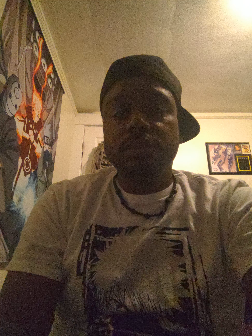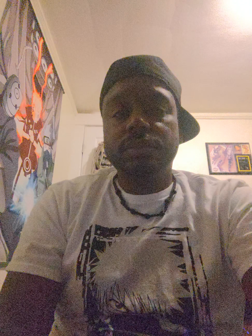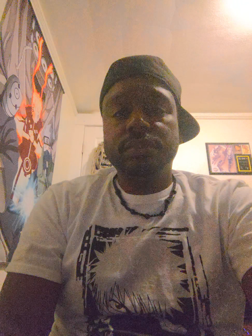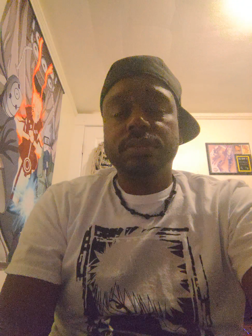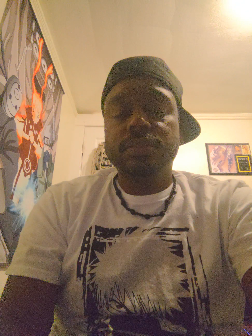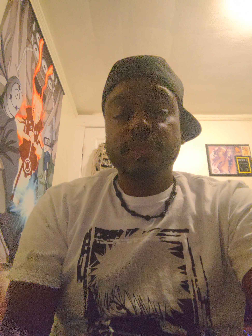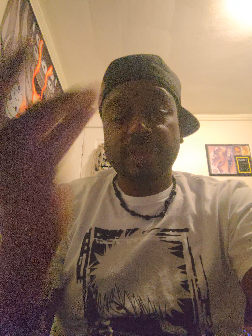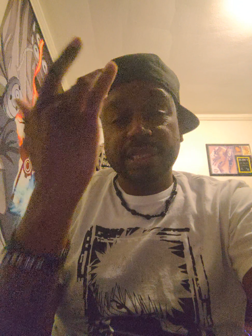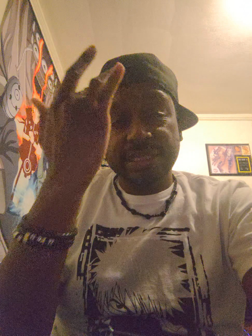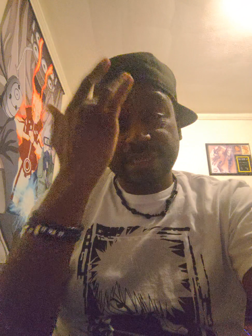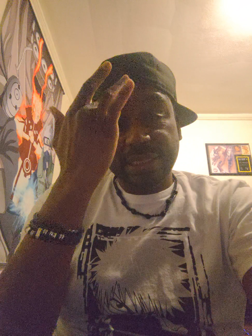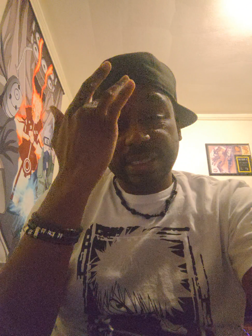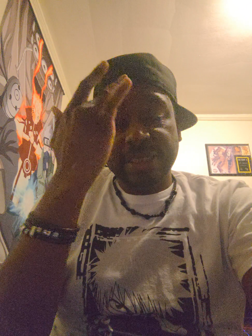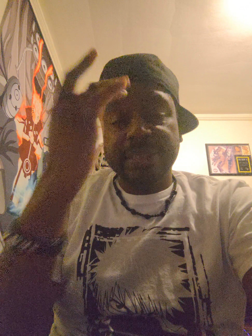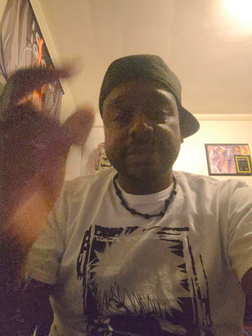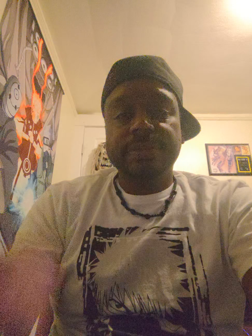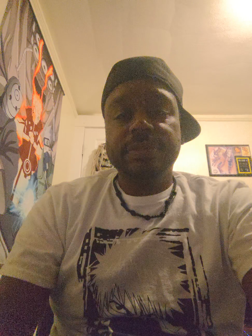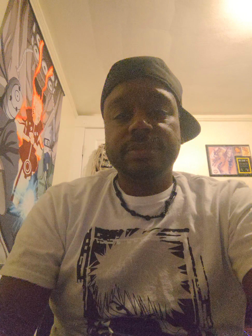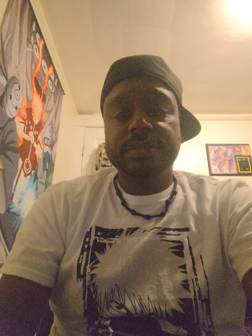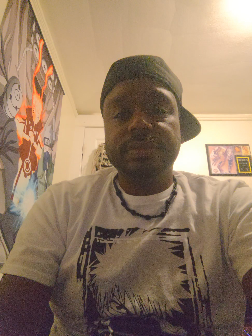sick